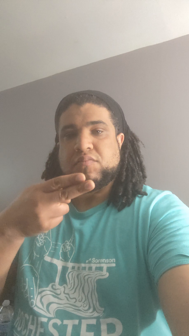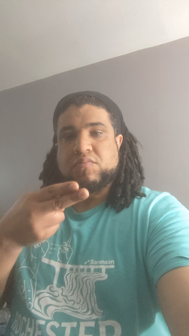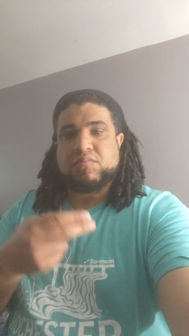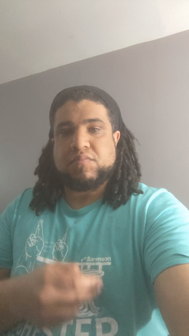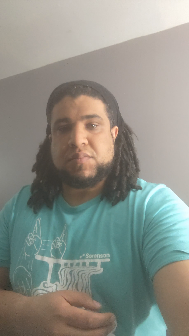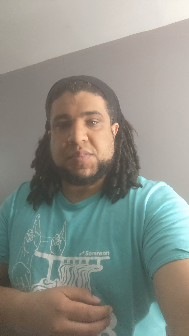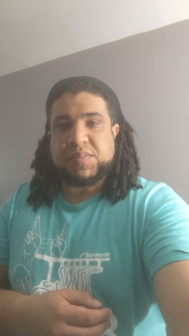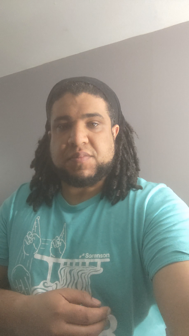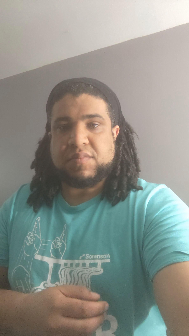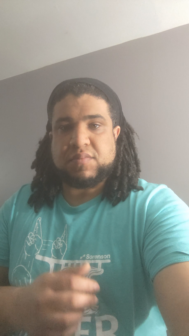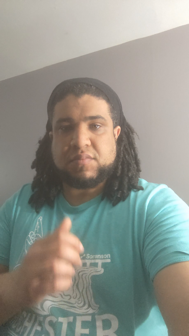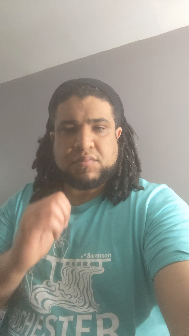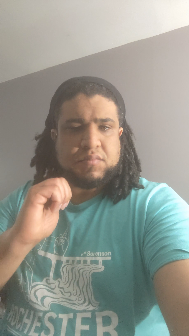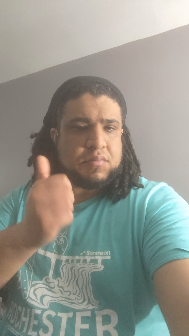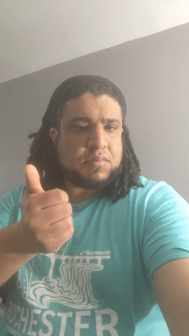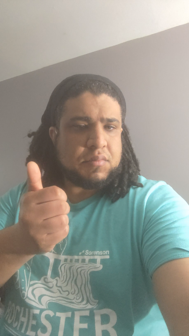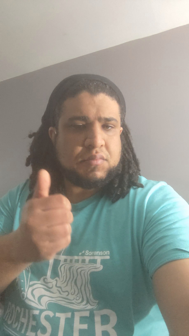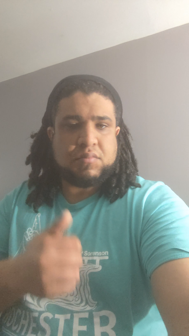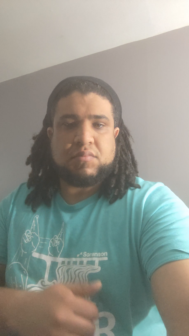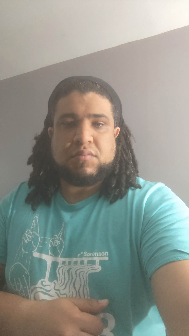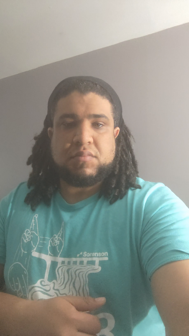how